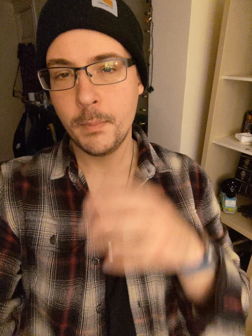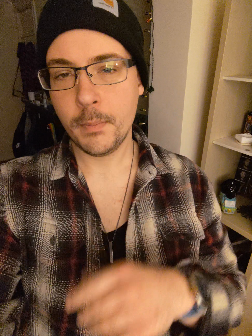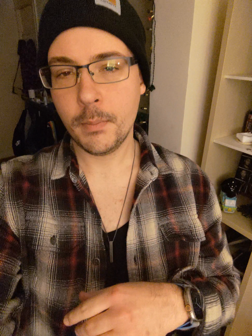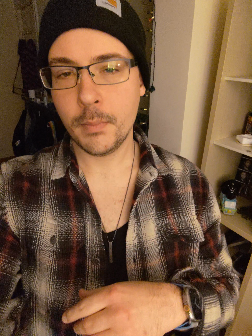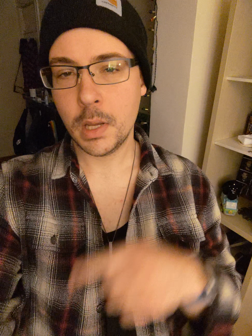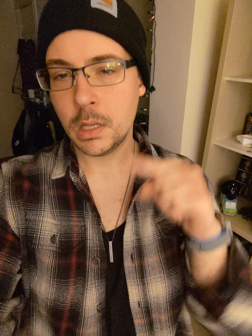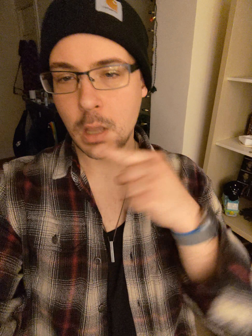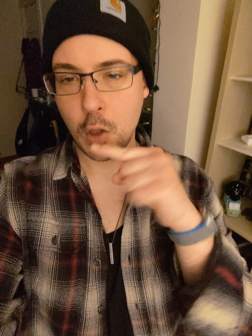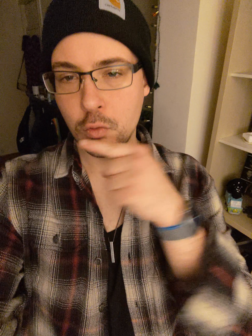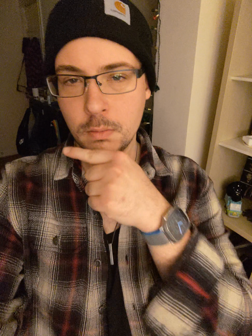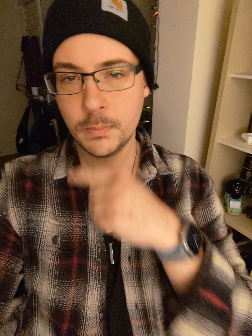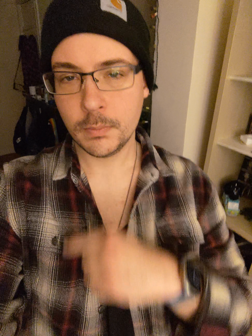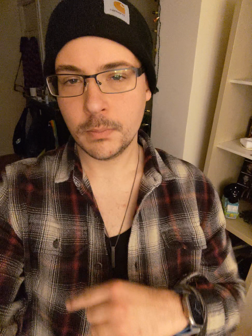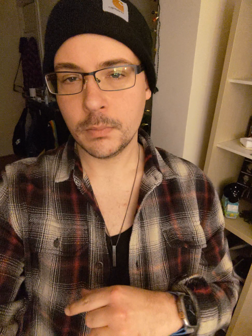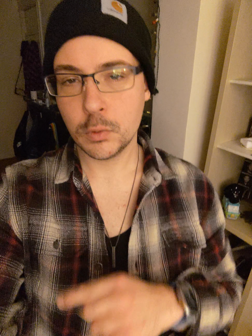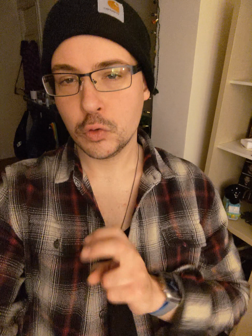carrot